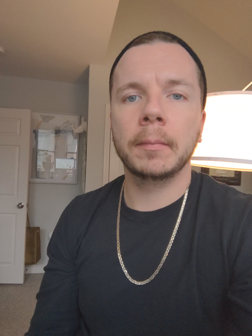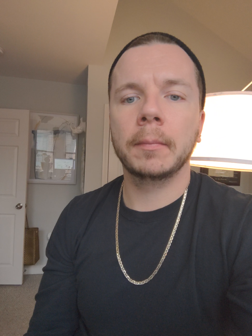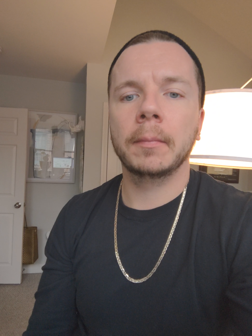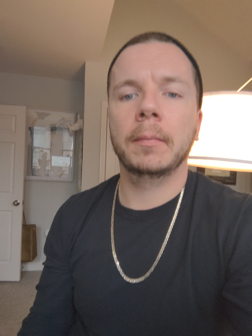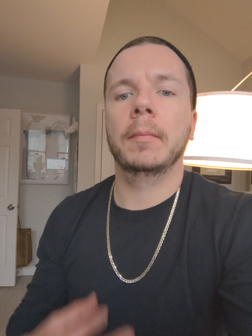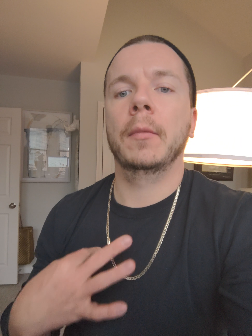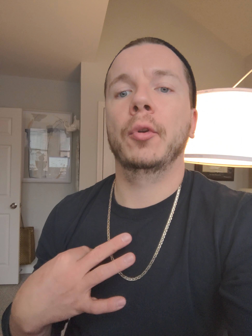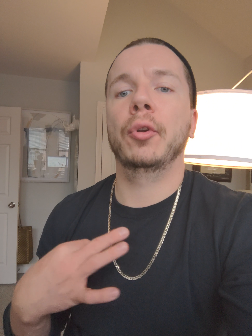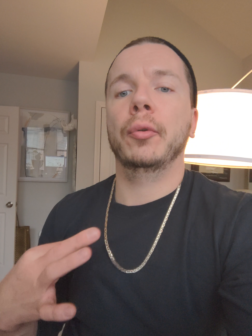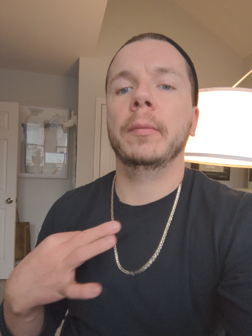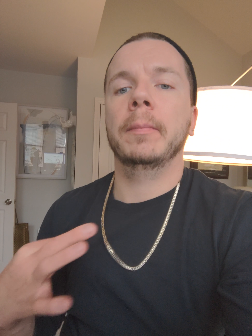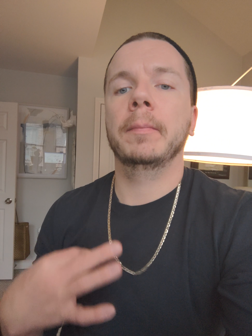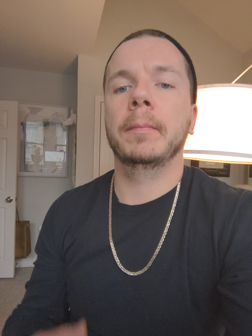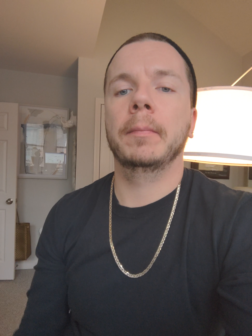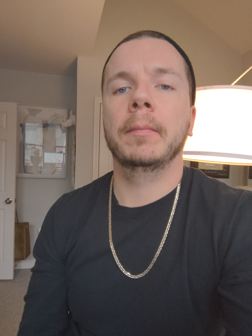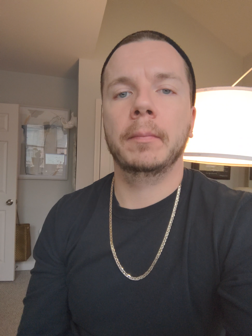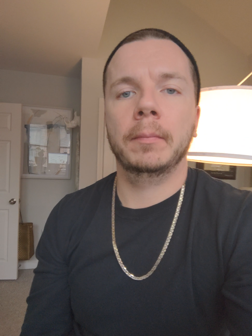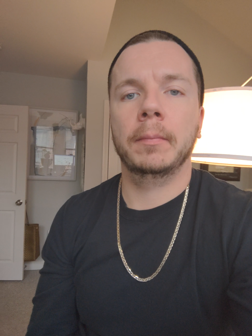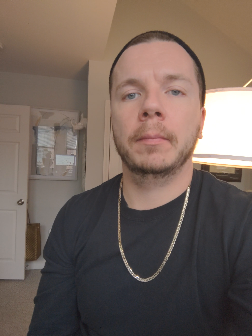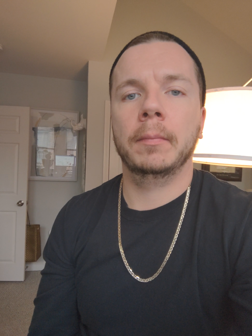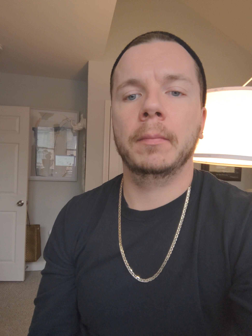shirt